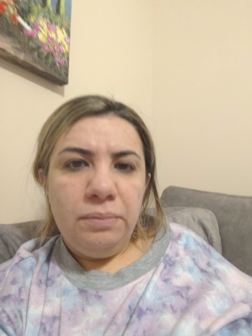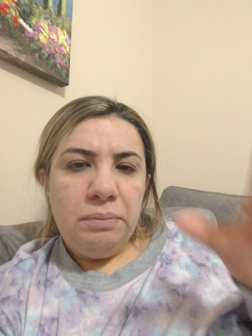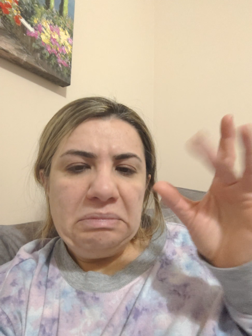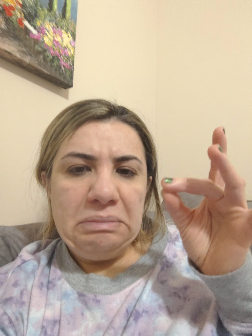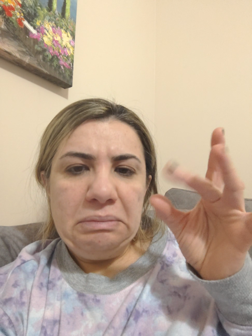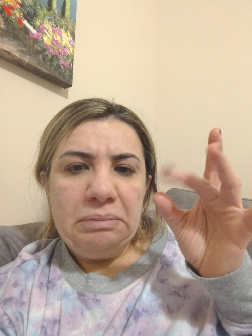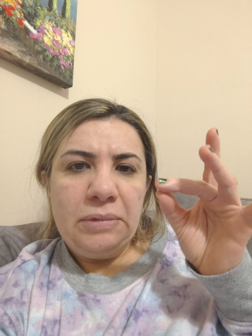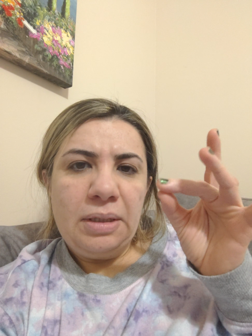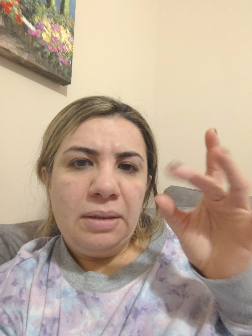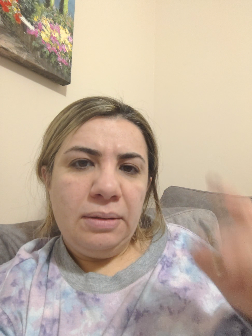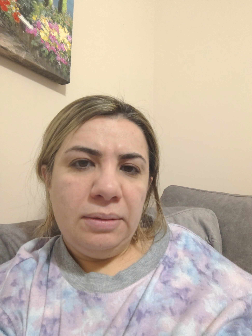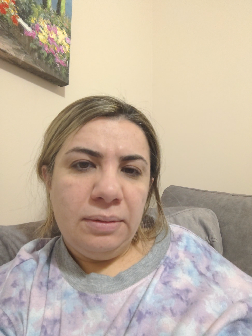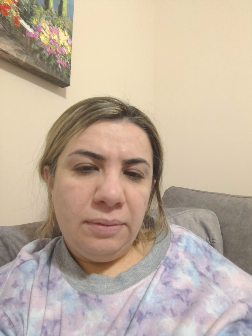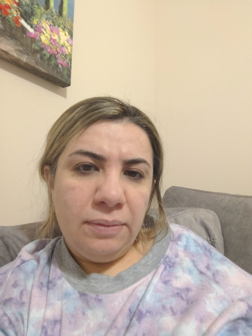sticky